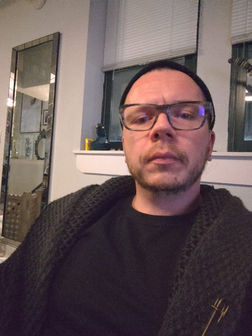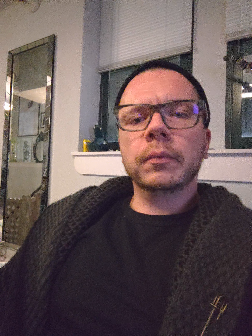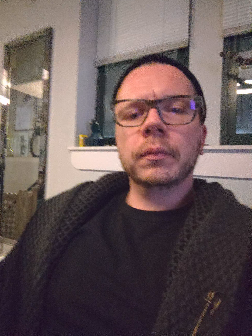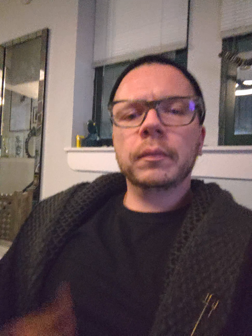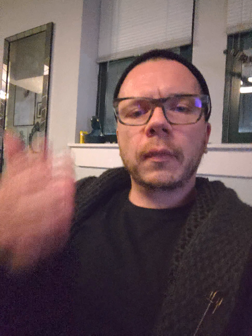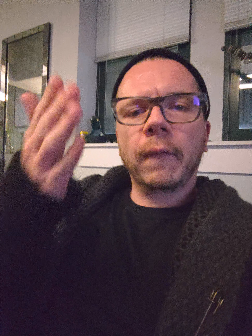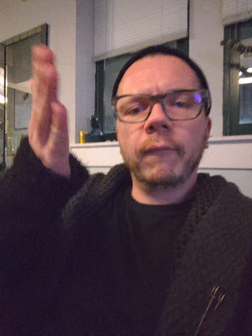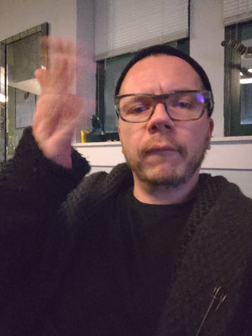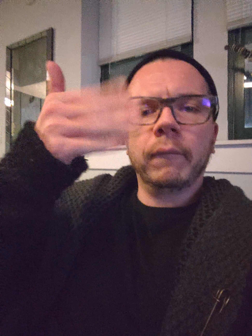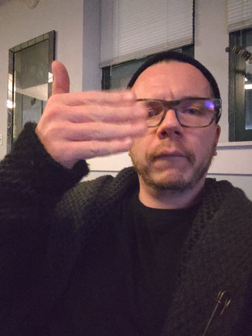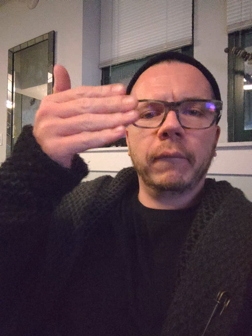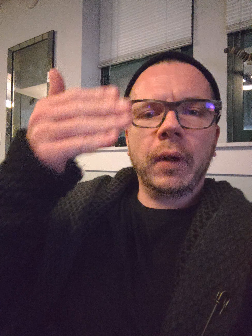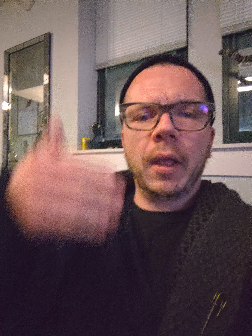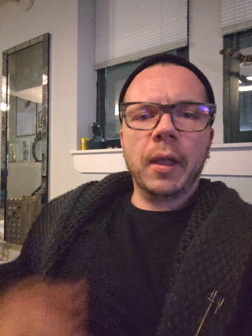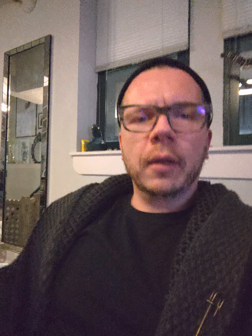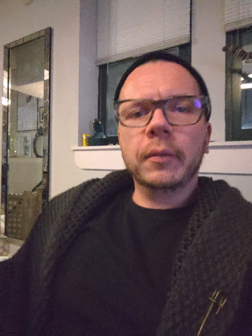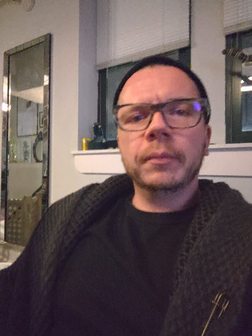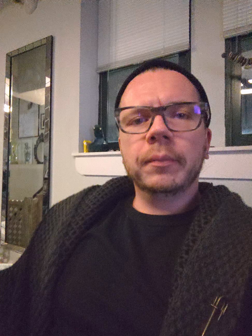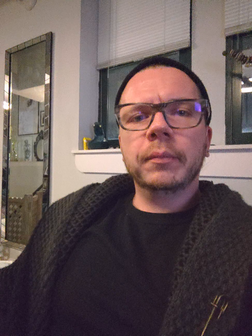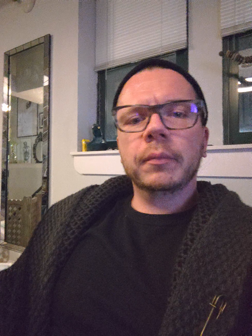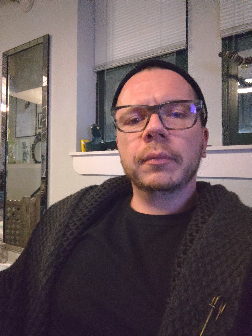flag